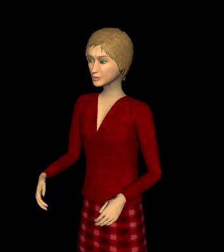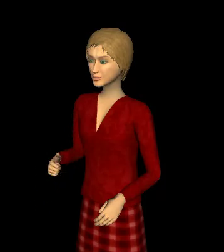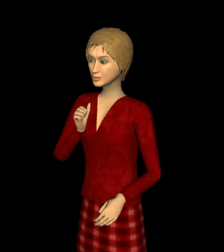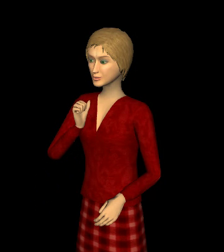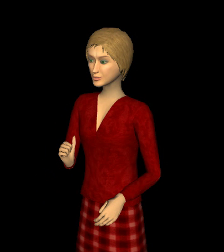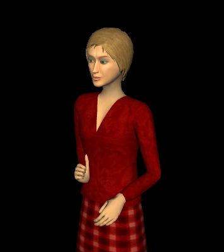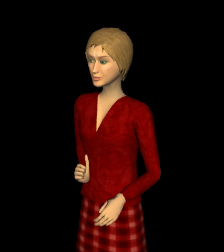حقيبة كتف